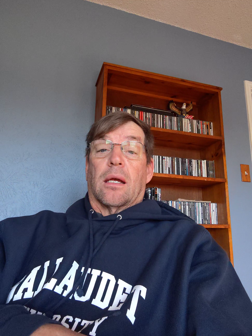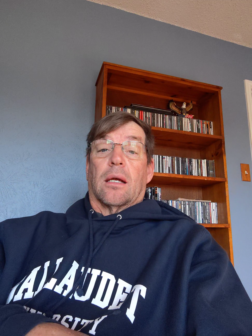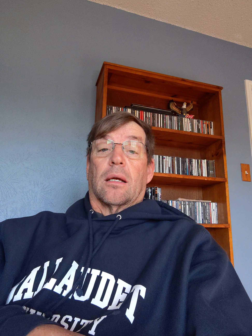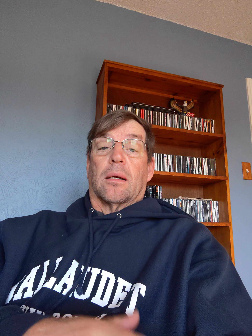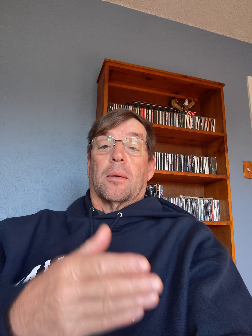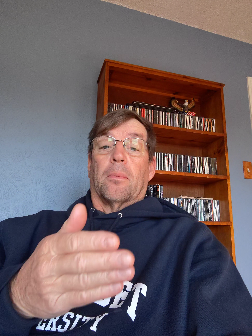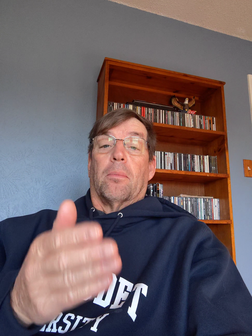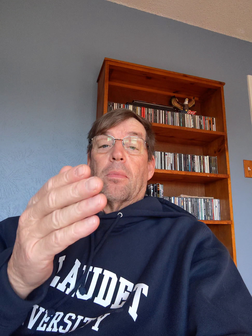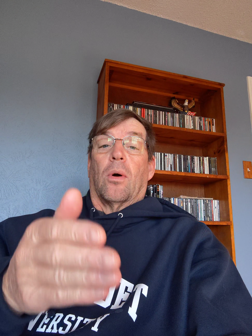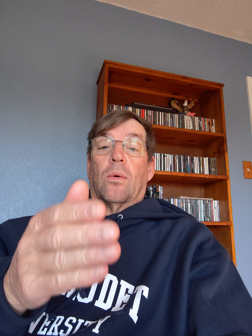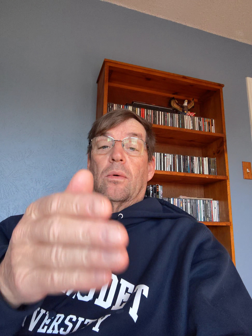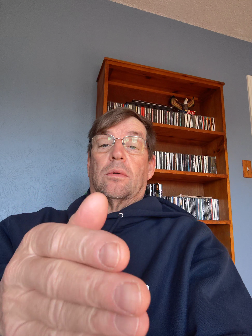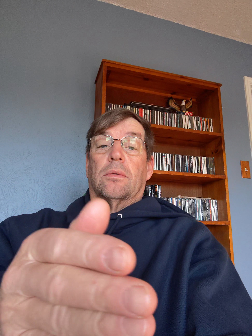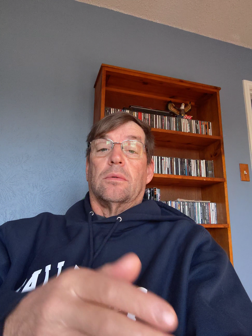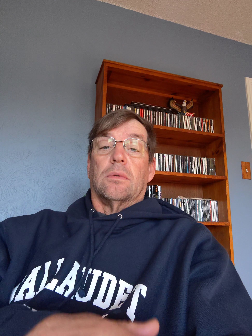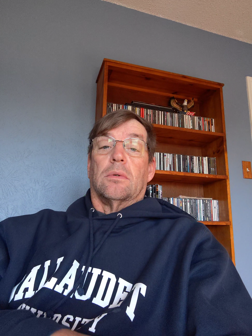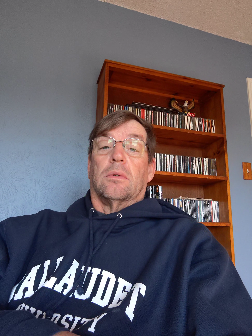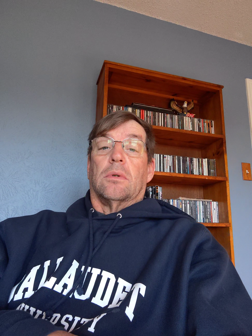boat